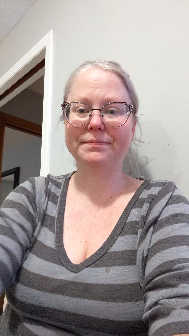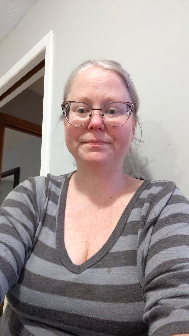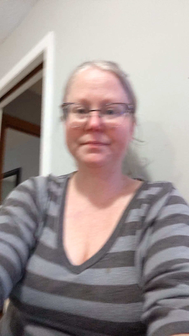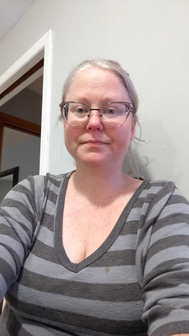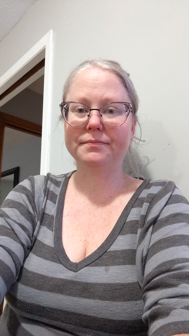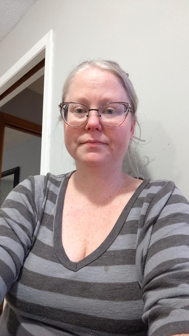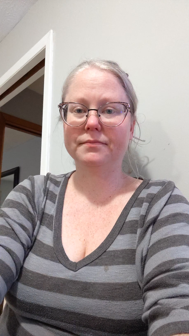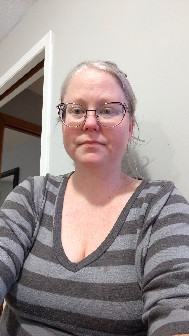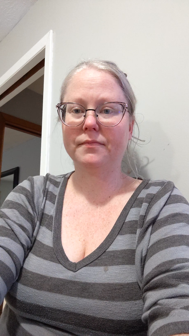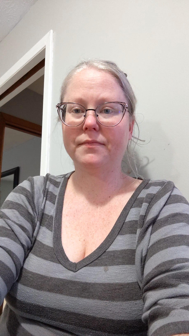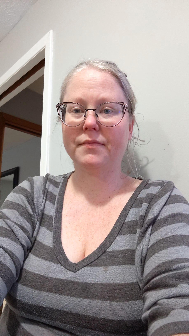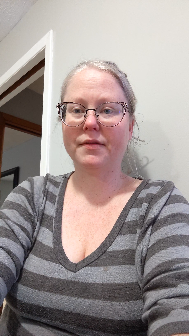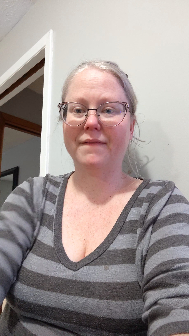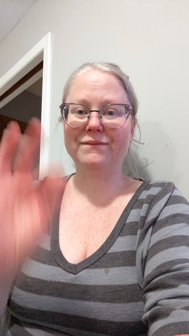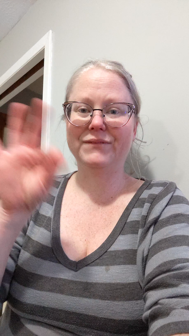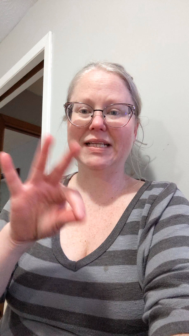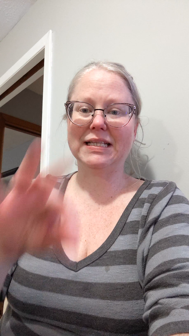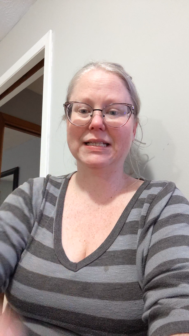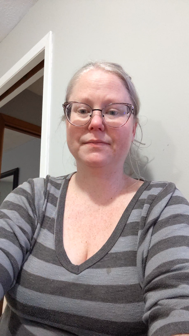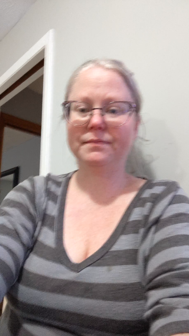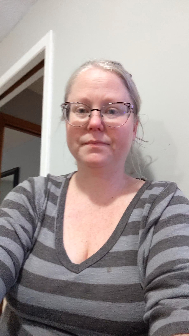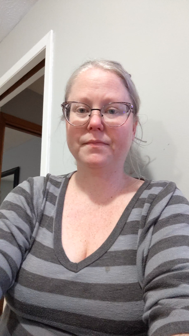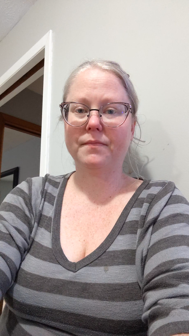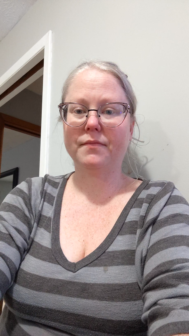fit